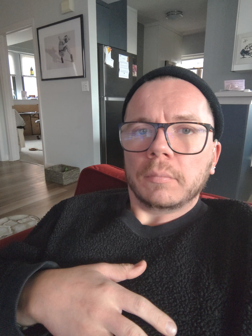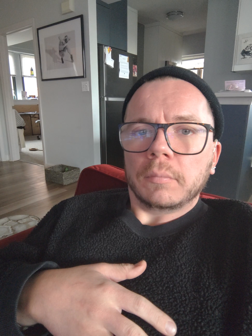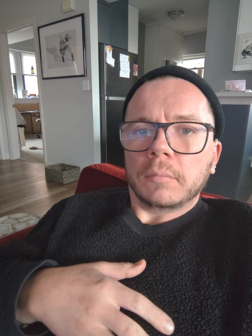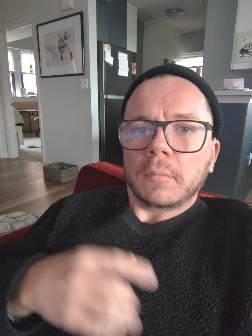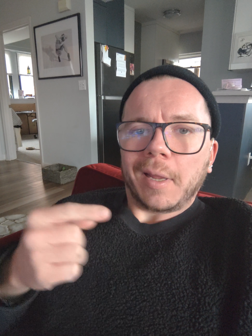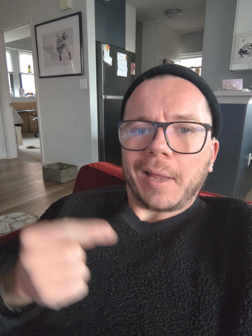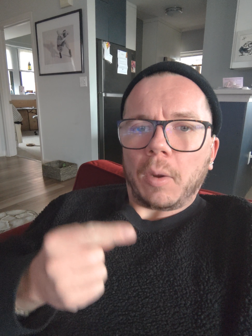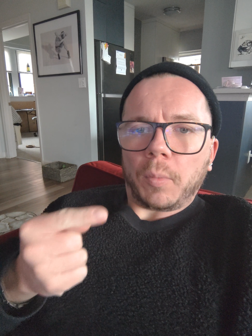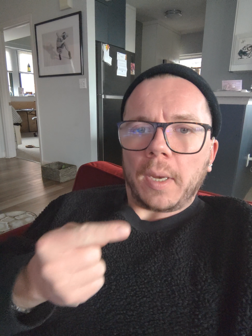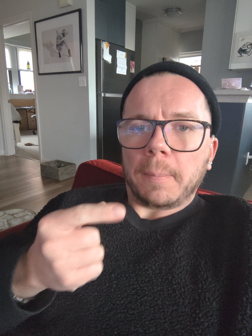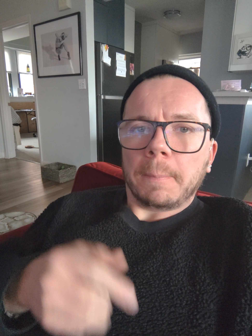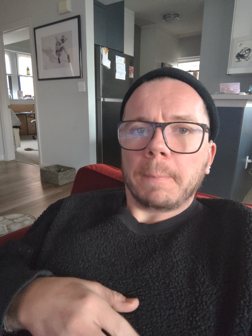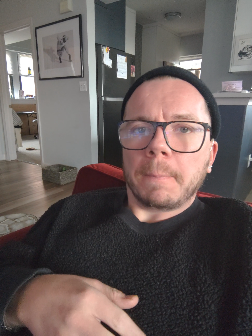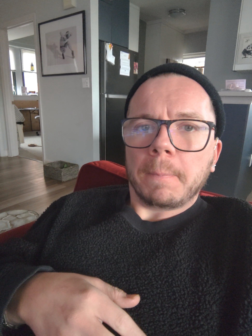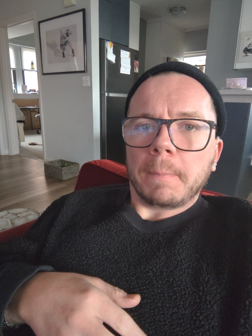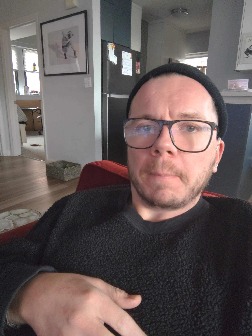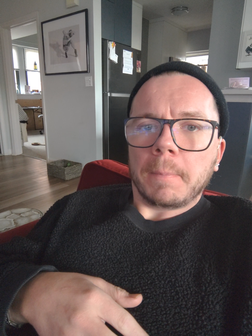owie